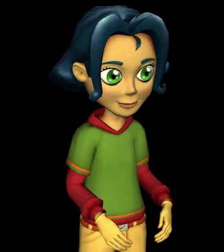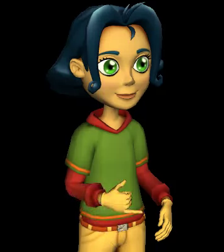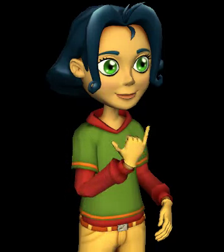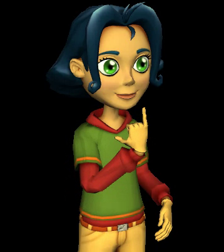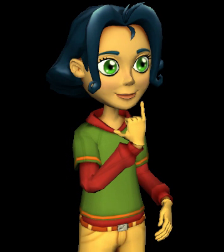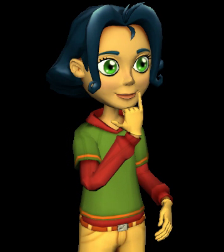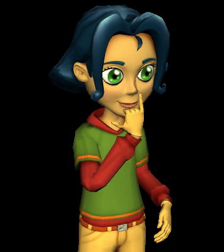خطأ